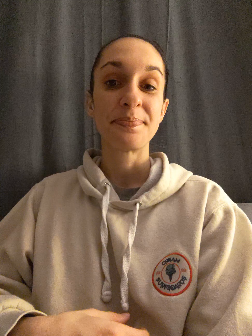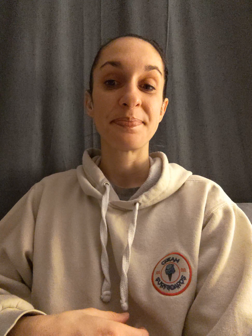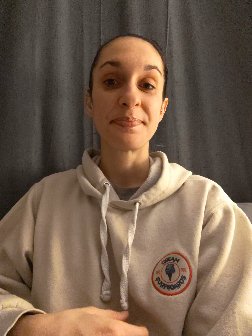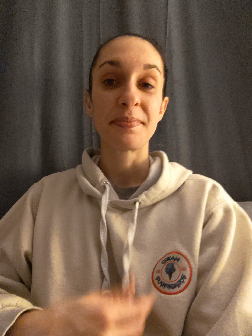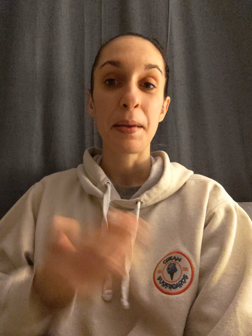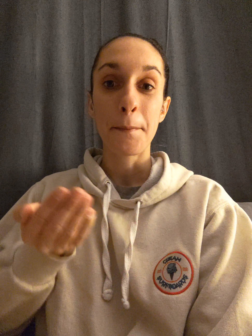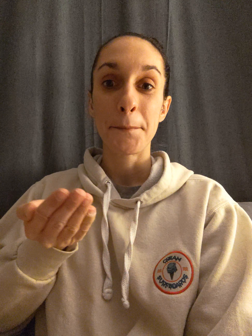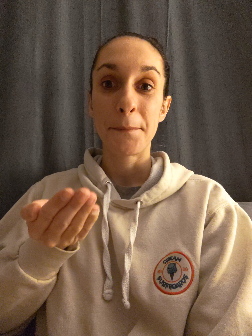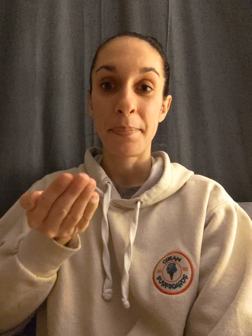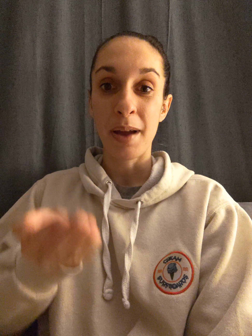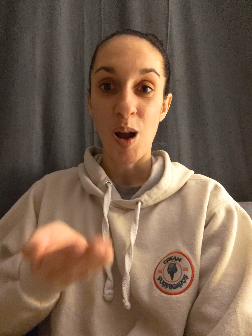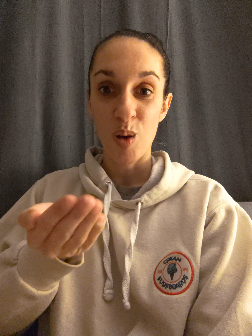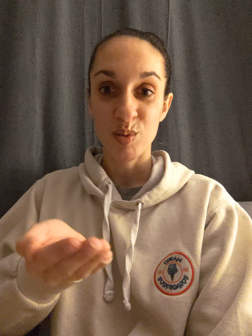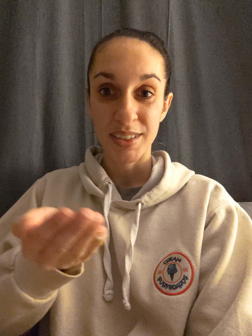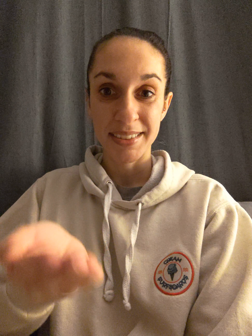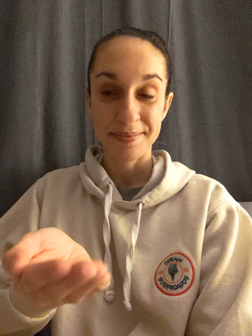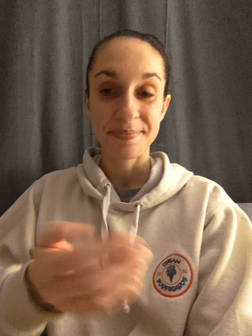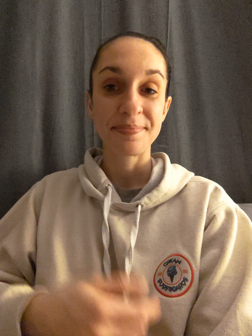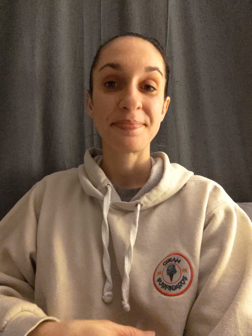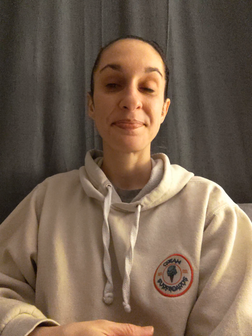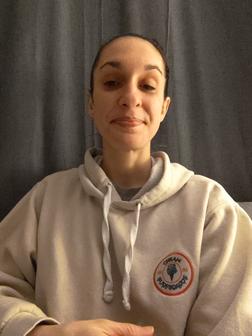boat